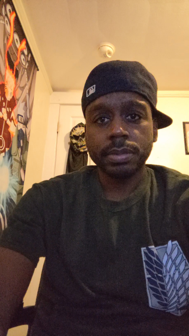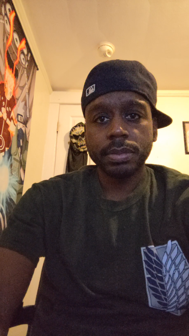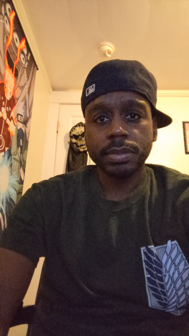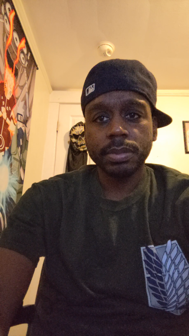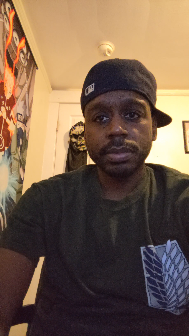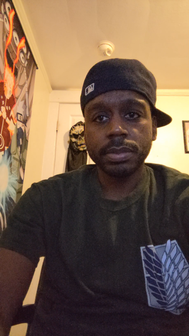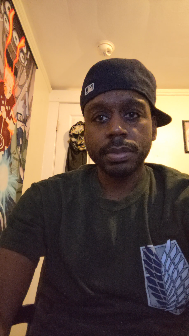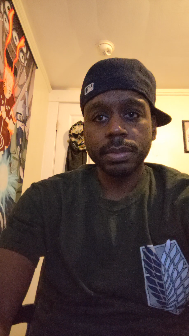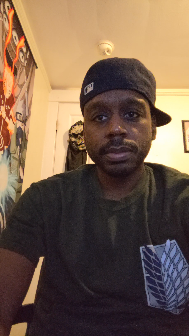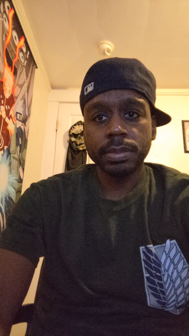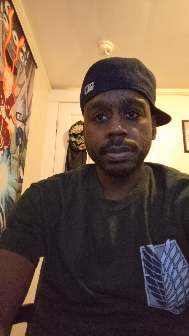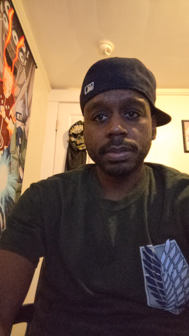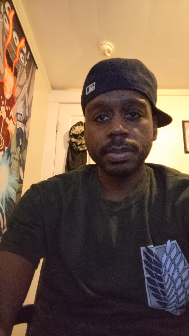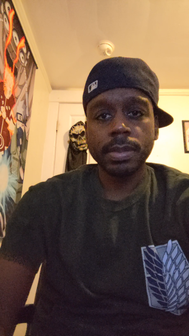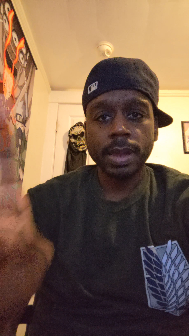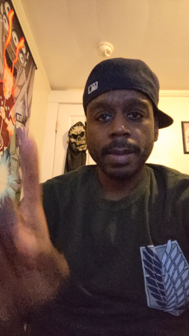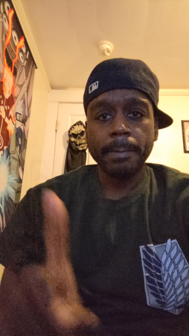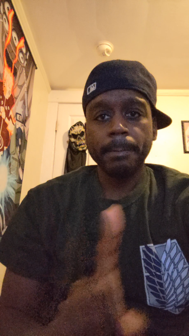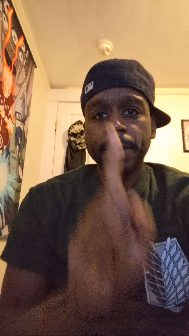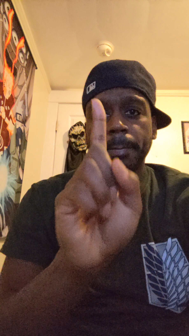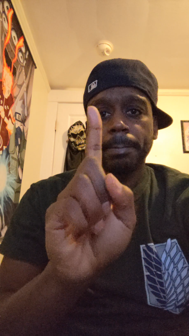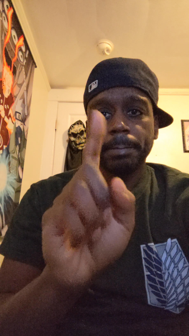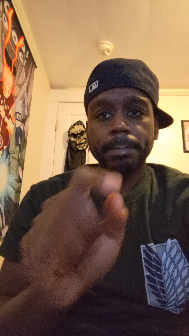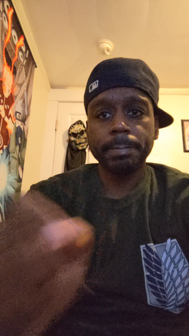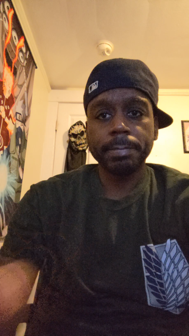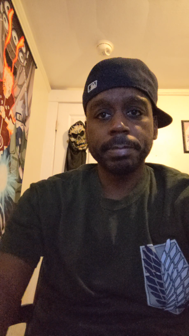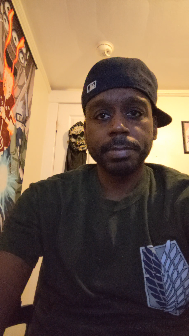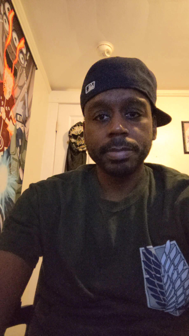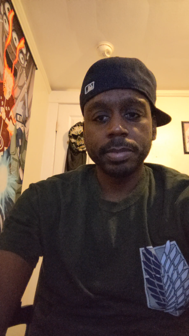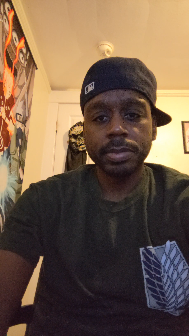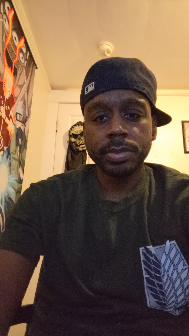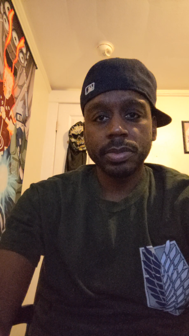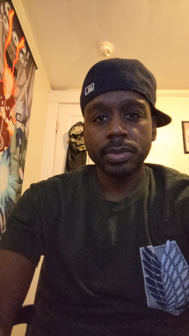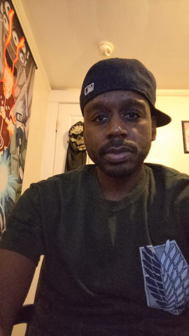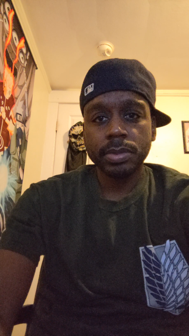bump